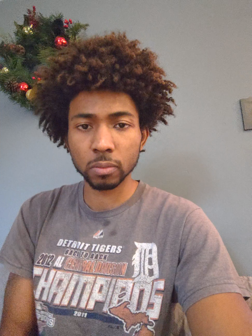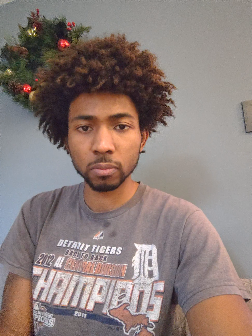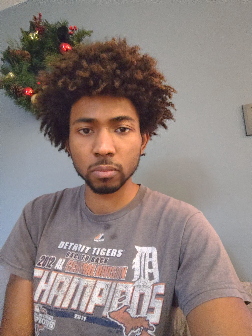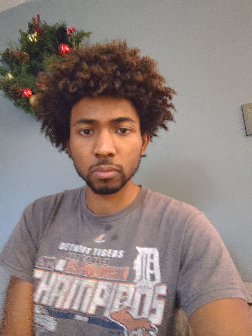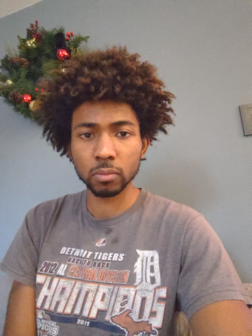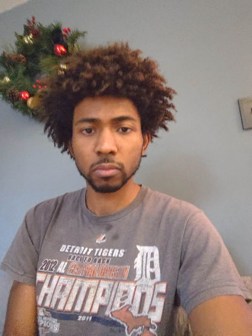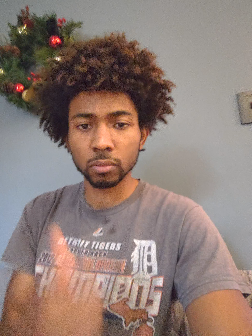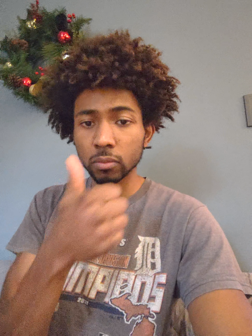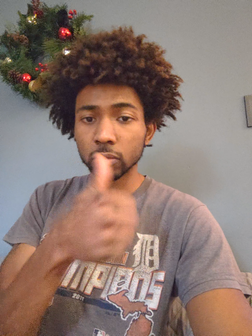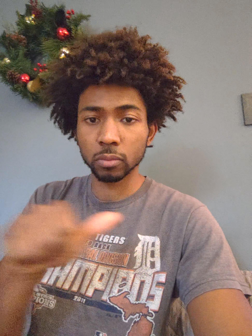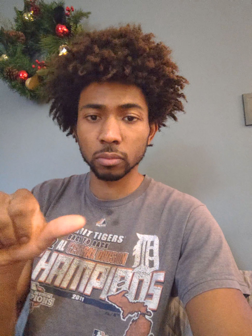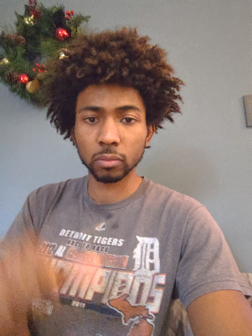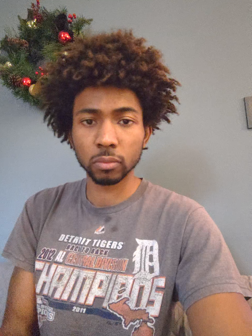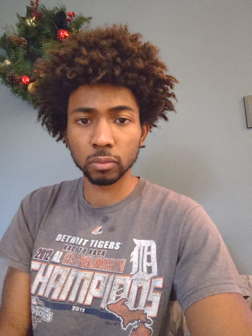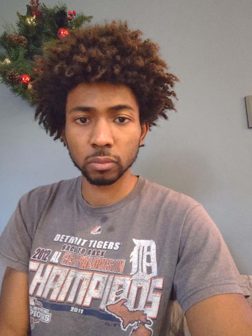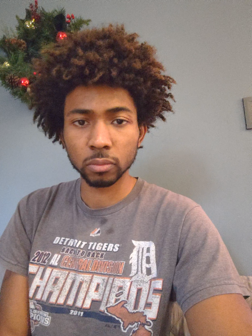any